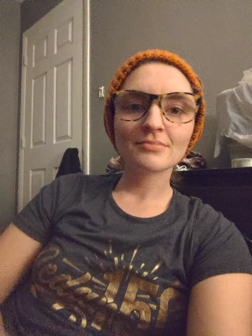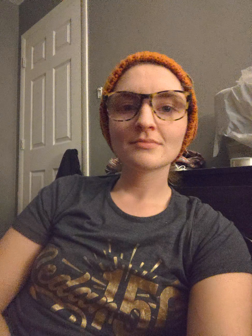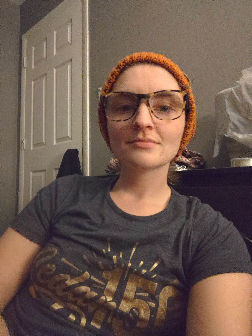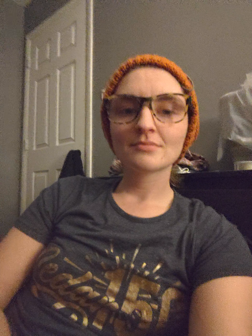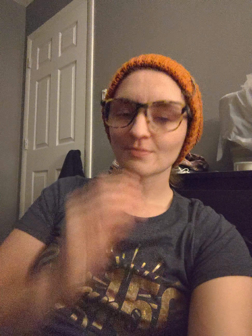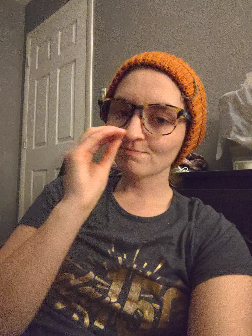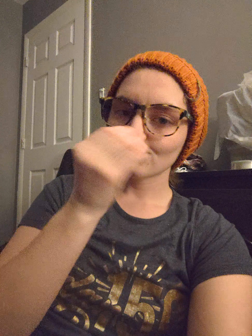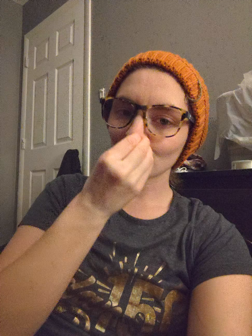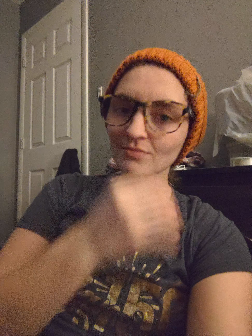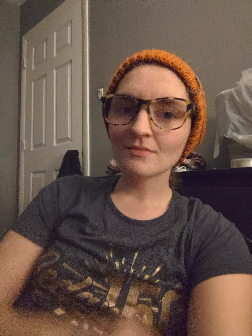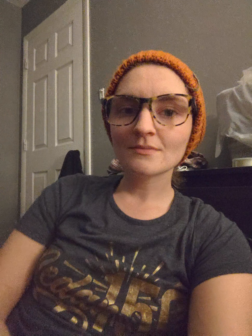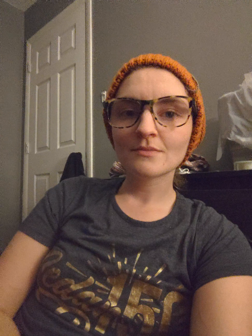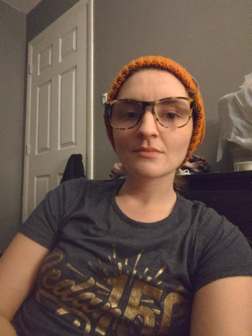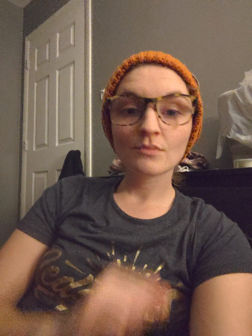flower